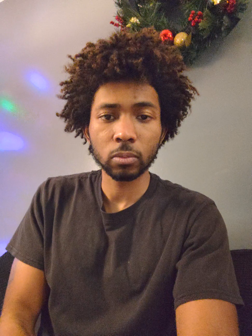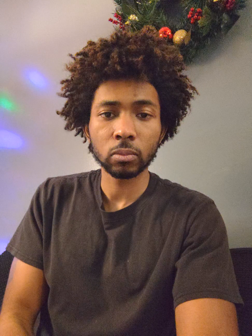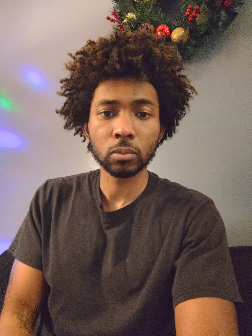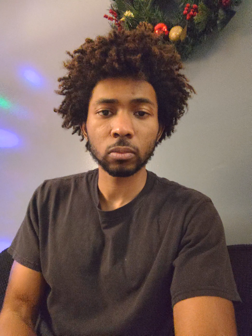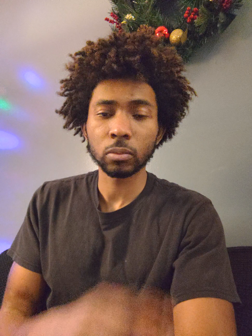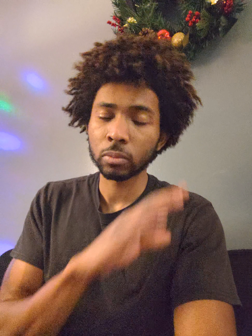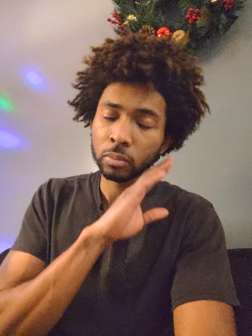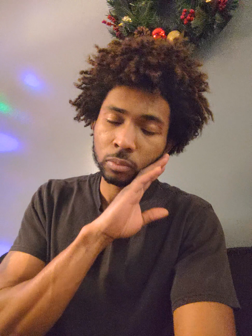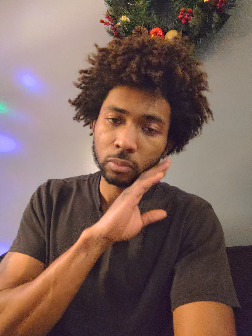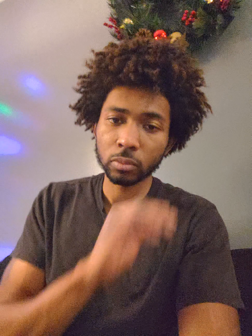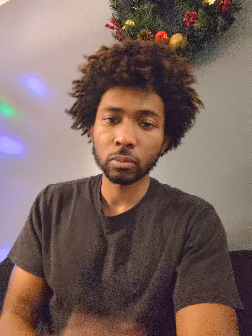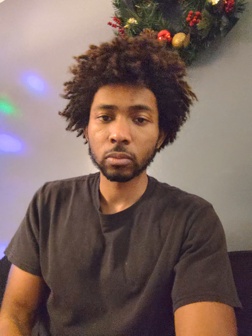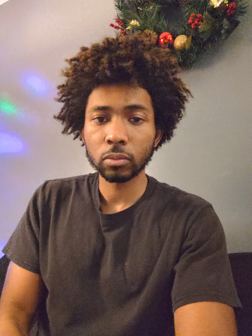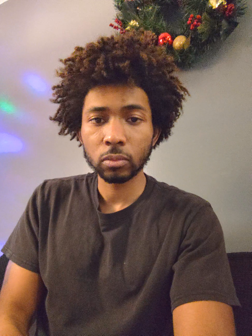bed